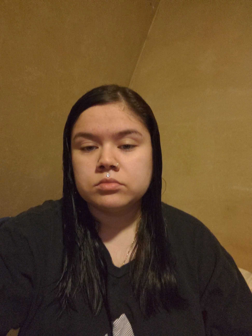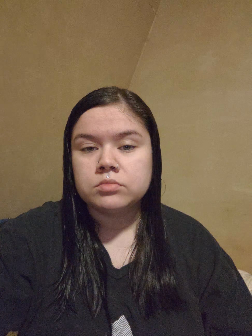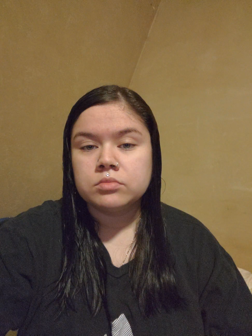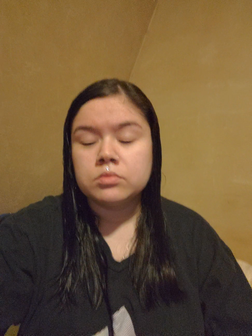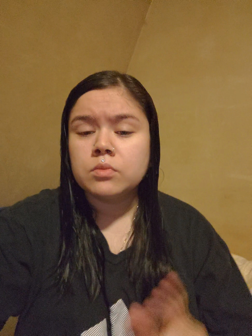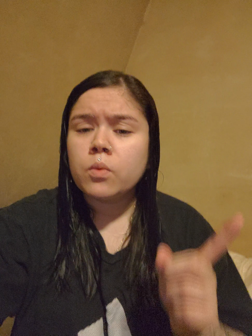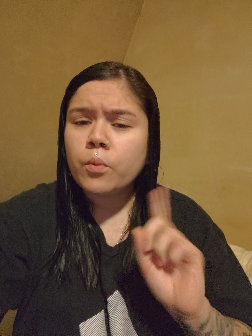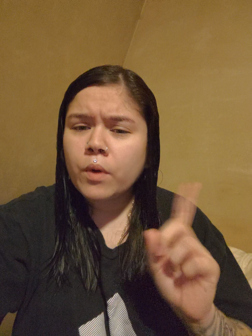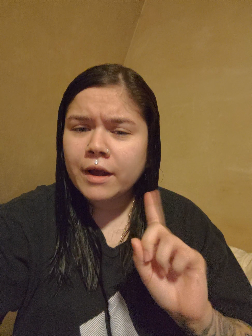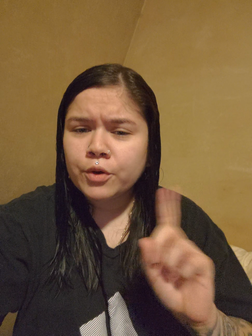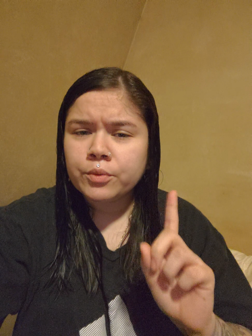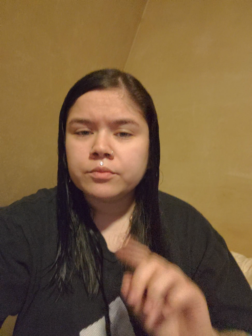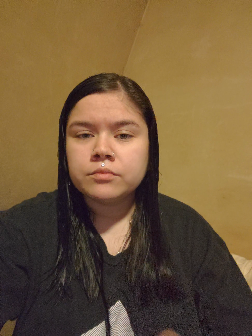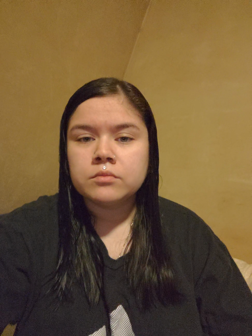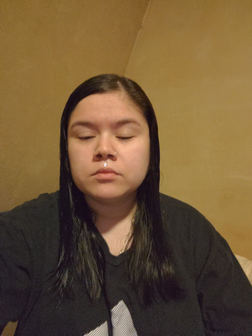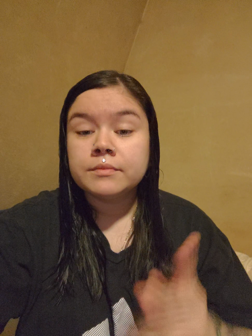where